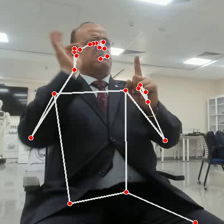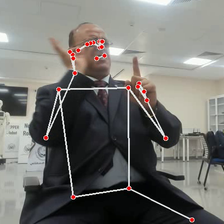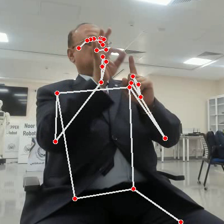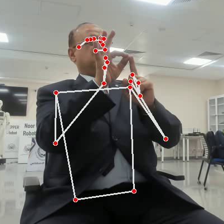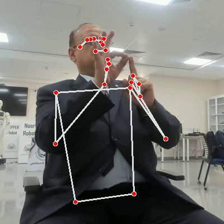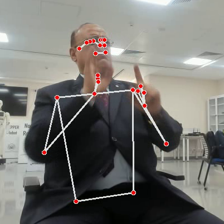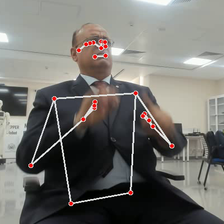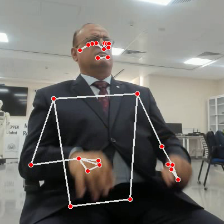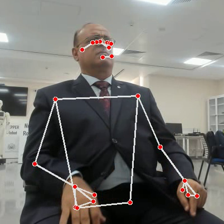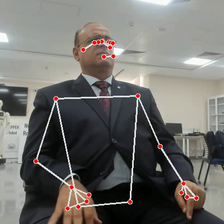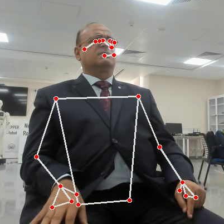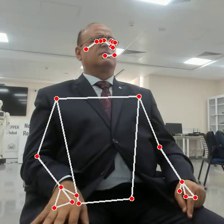yshtm